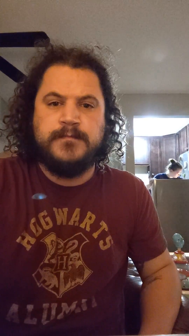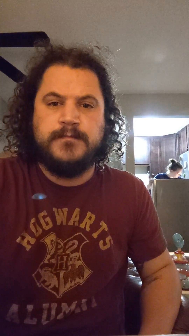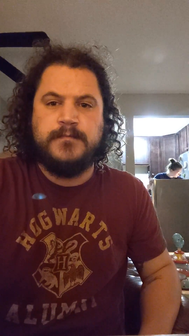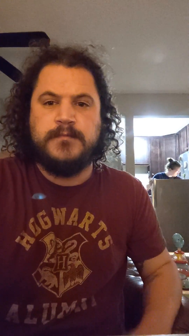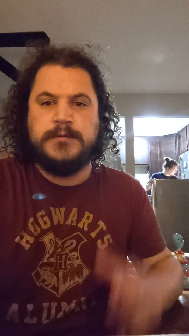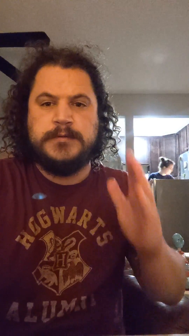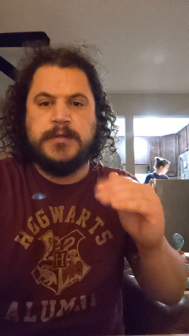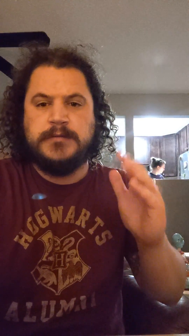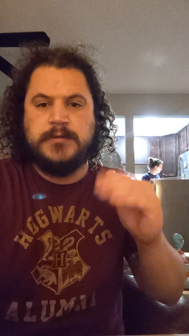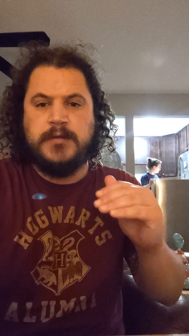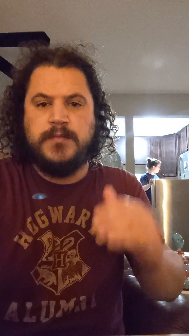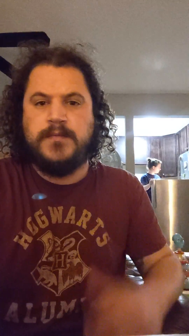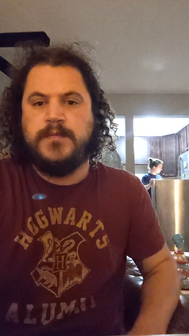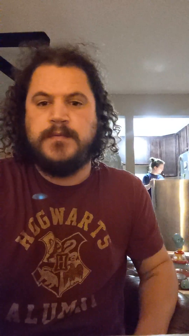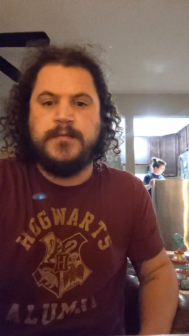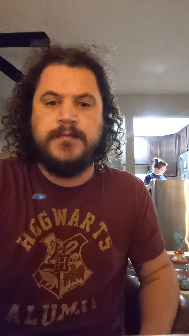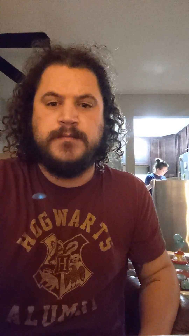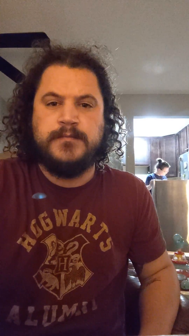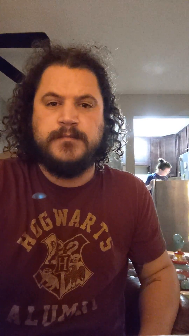downtown